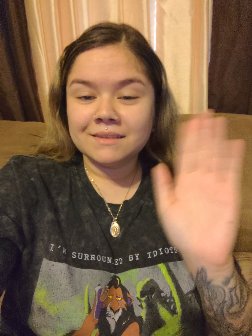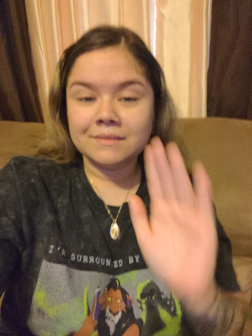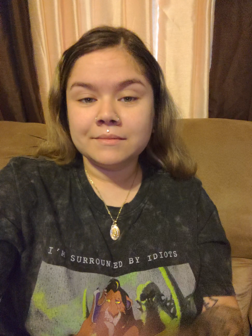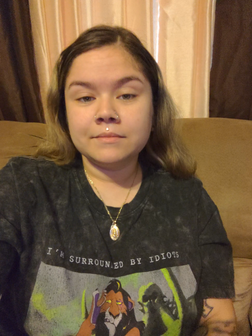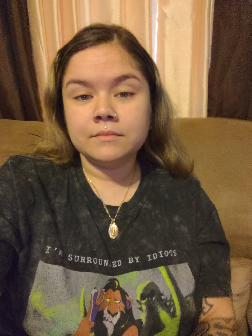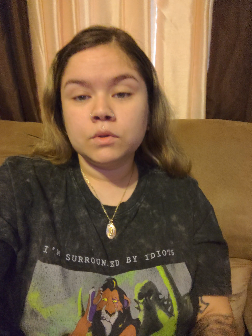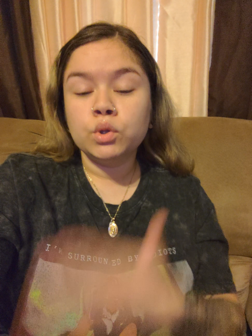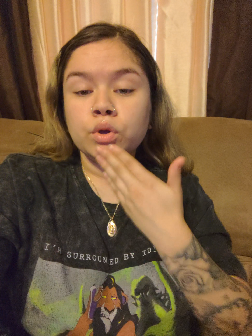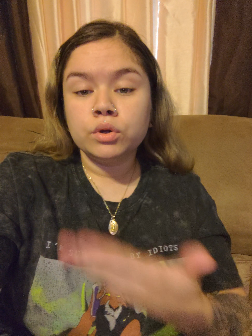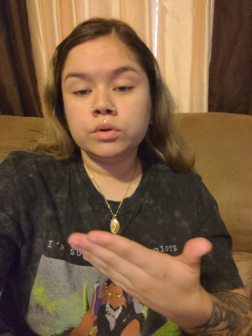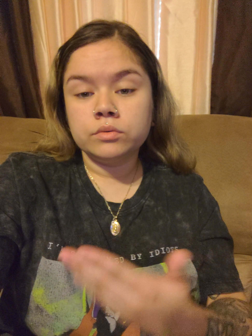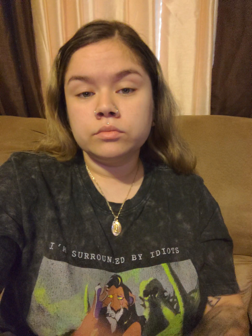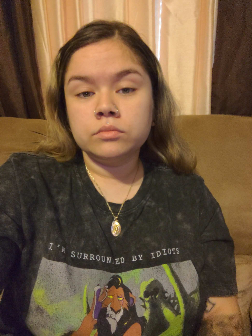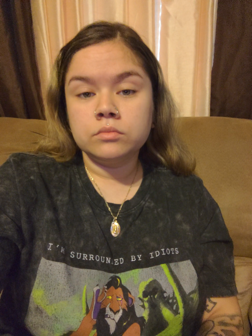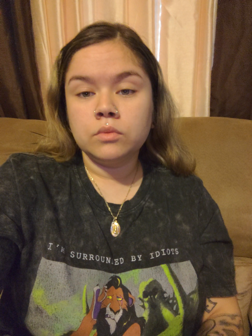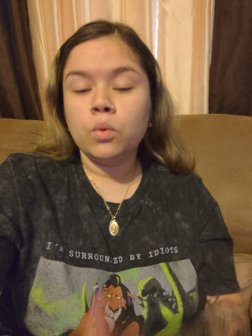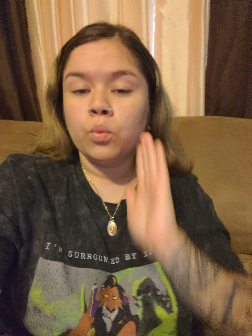good